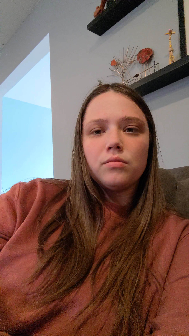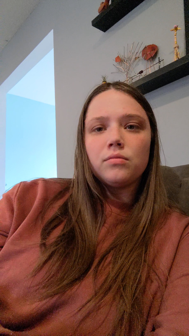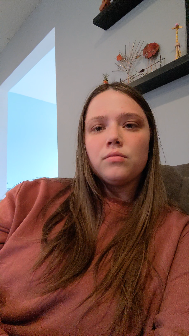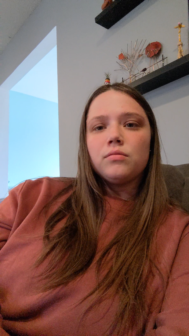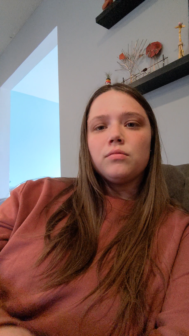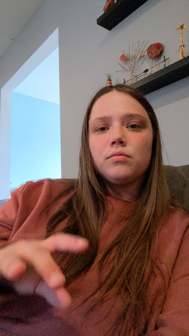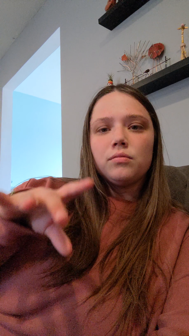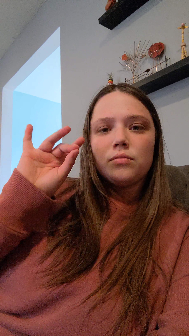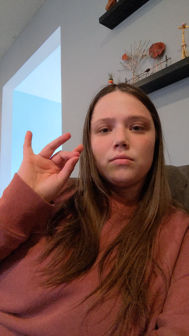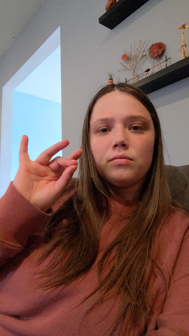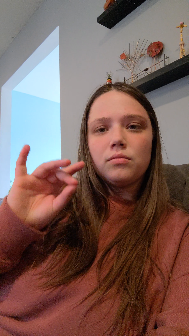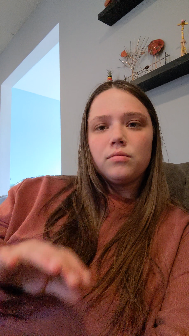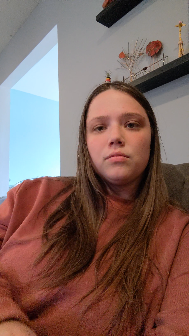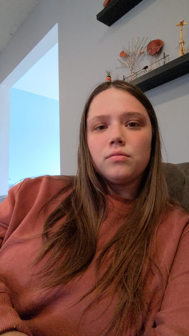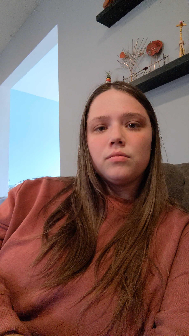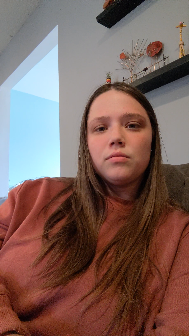pick